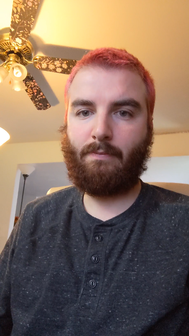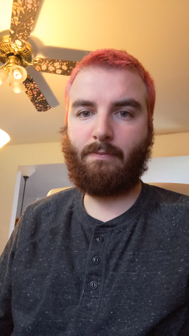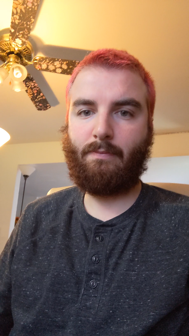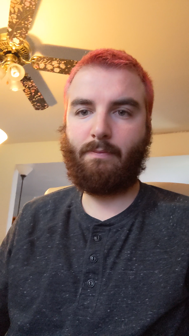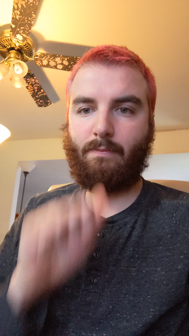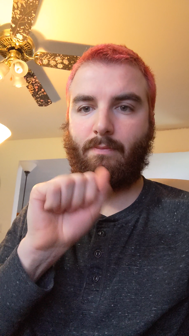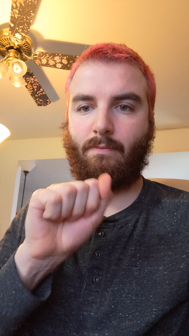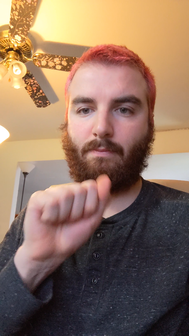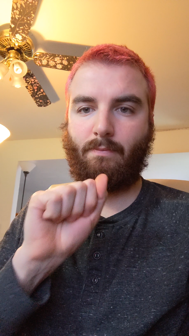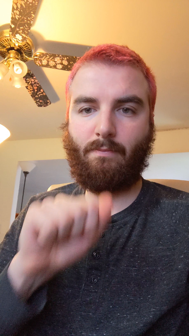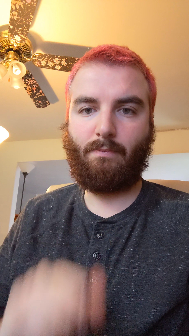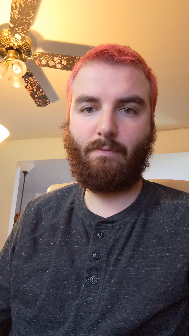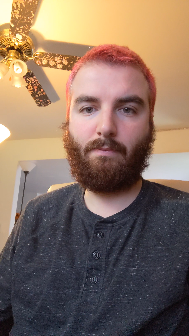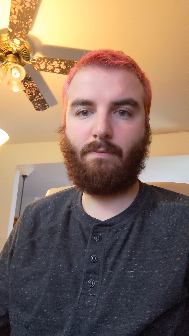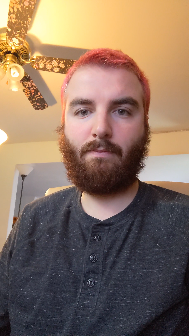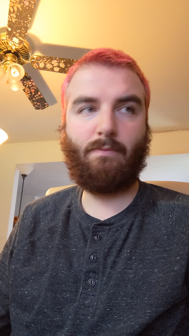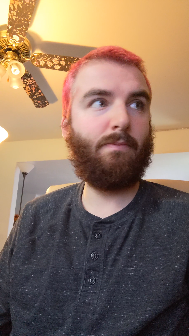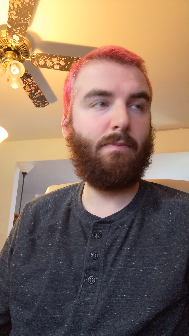knock